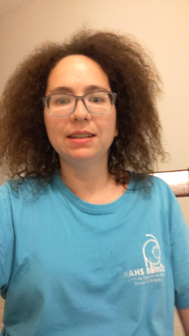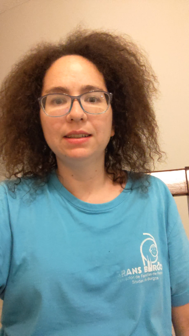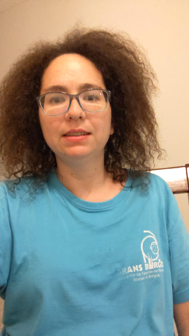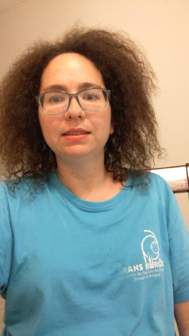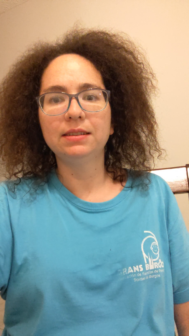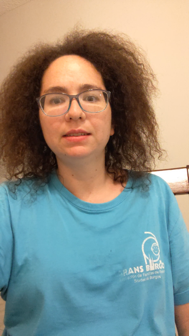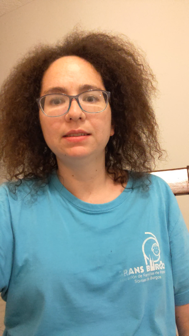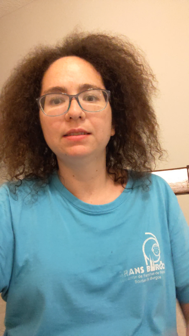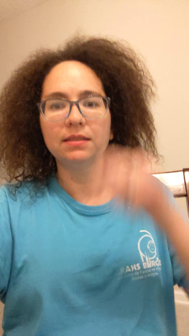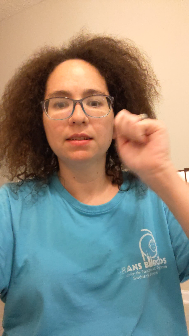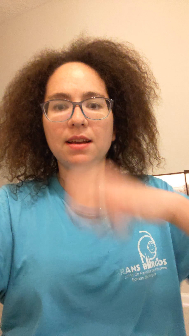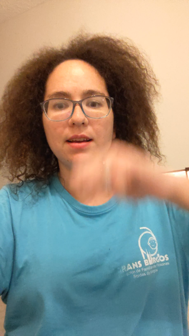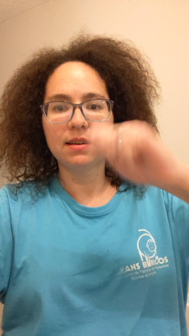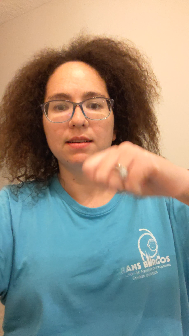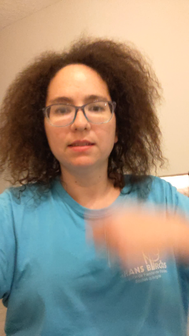rock